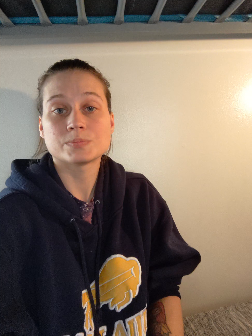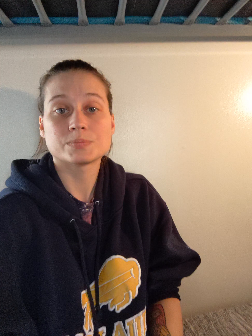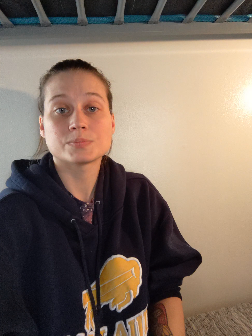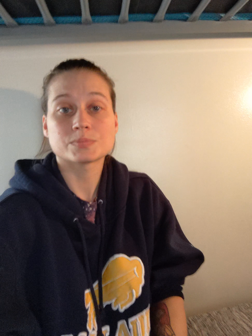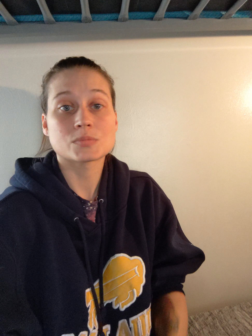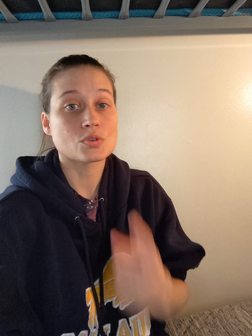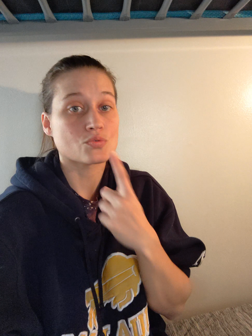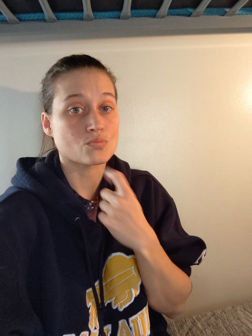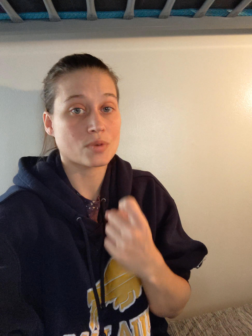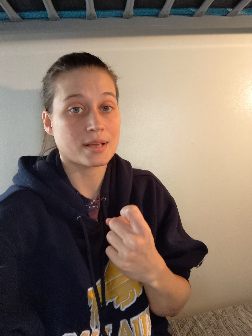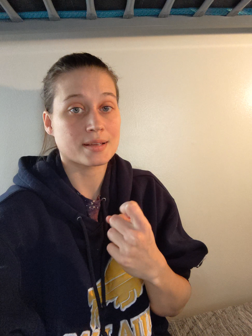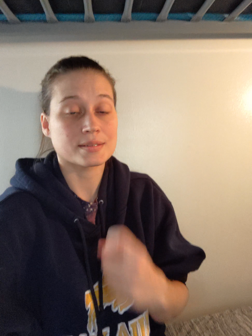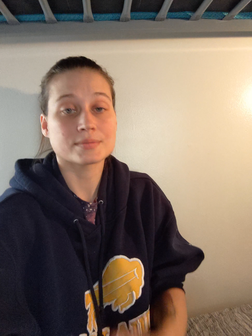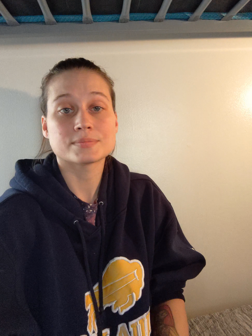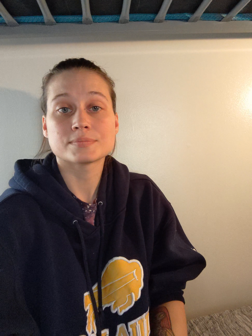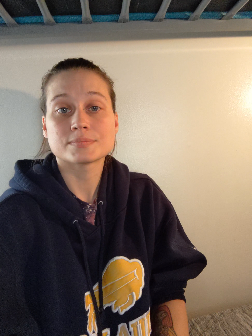red